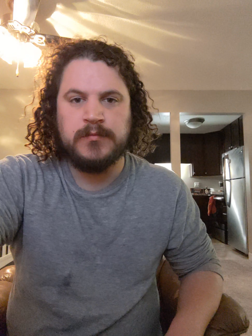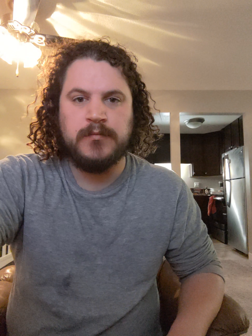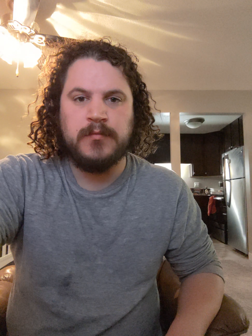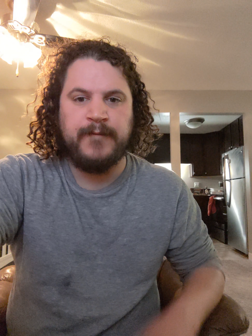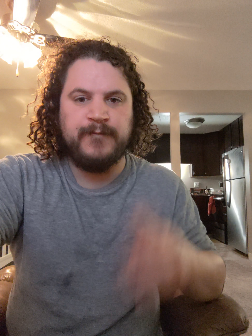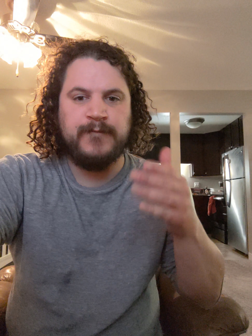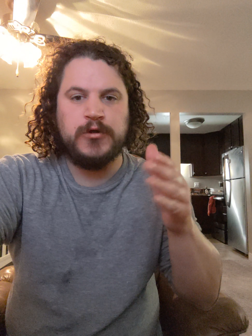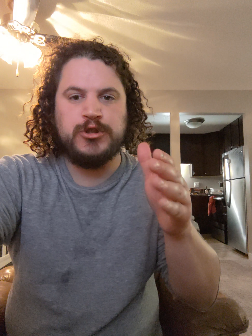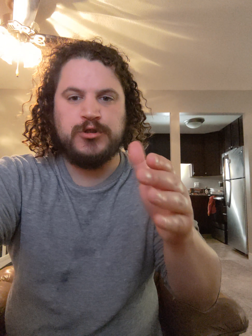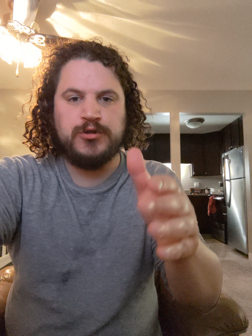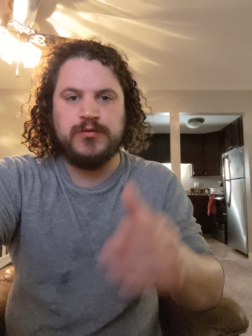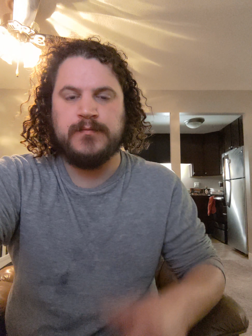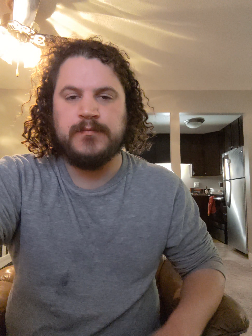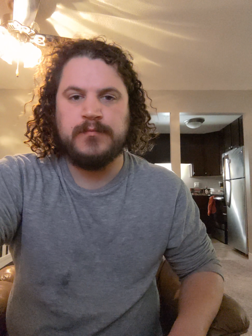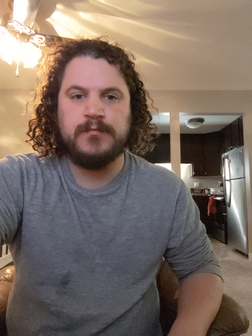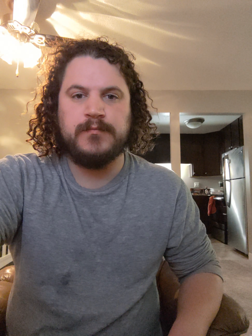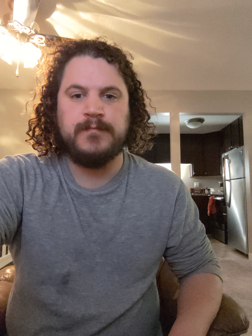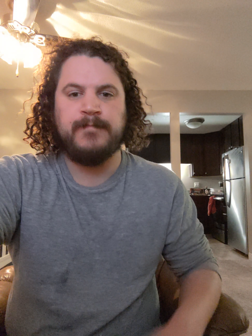fish